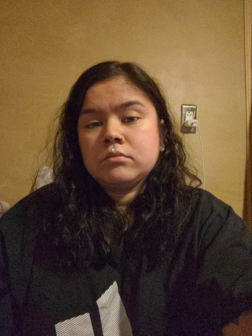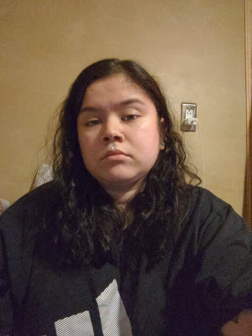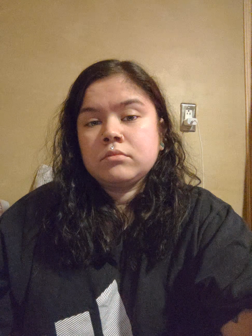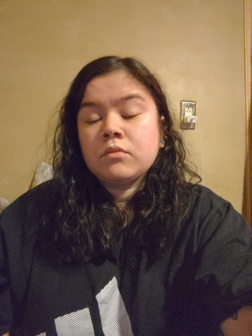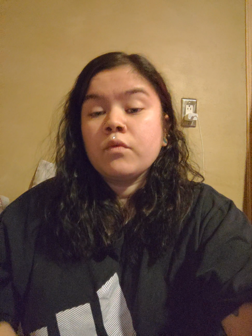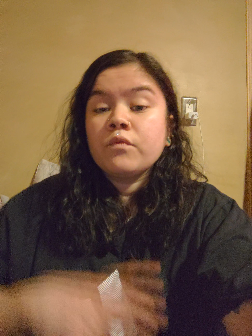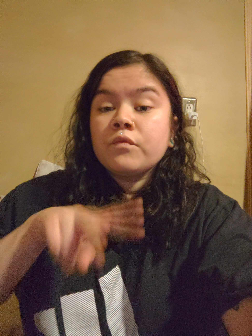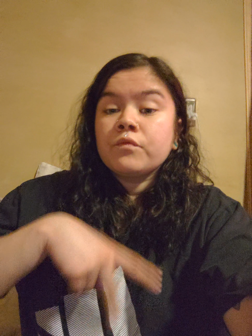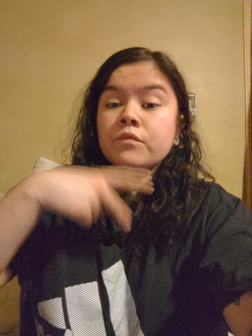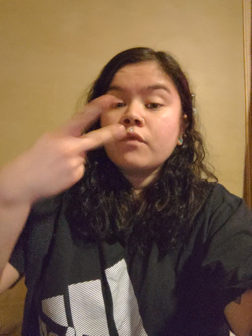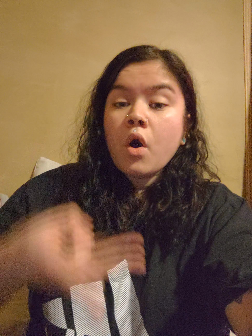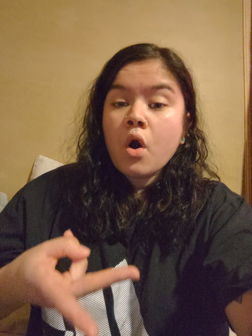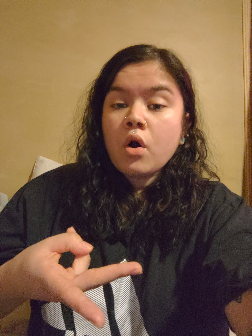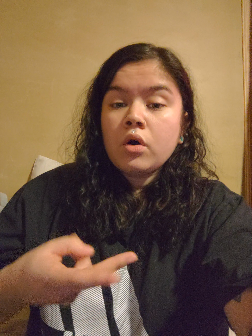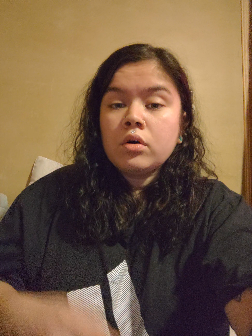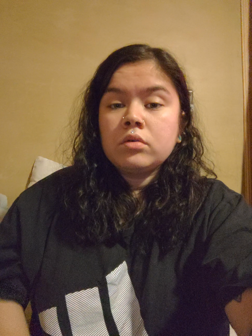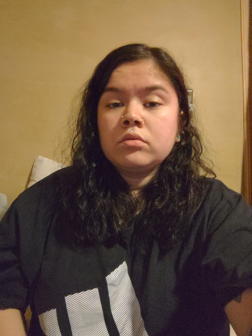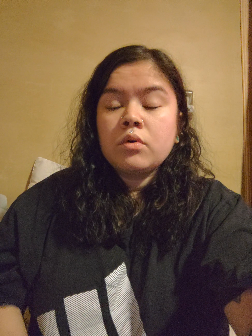fall